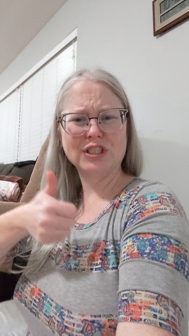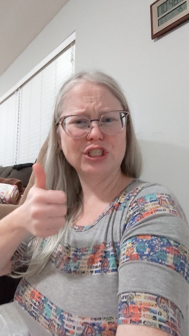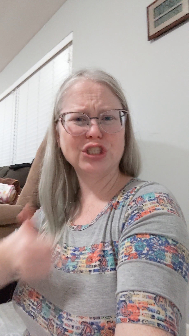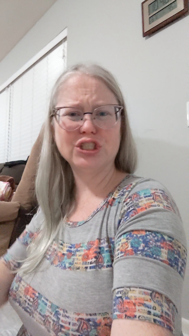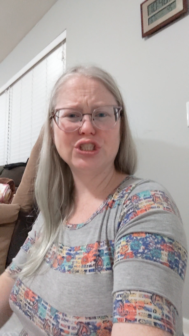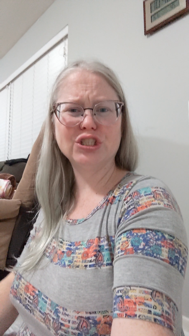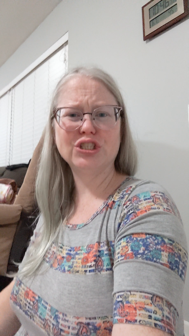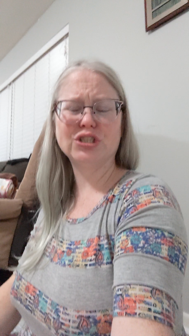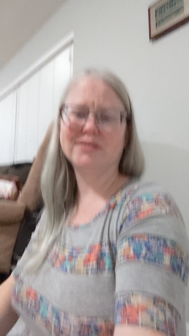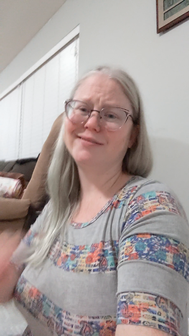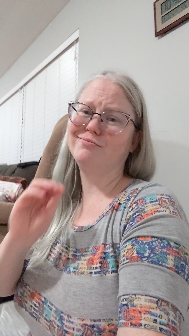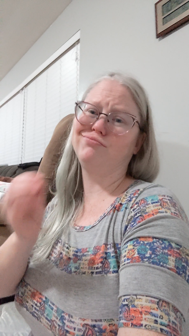none